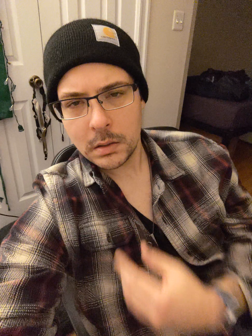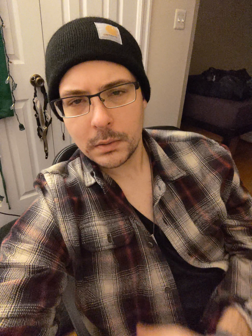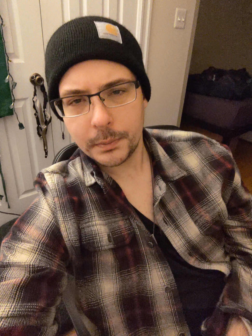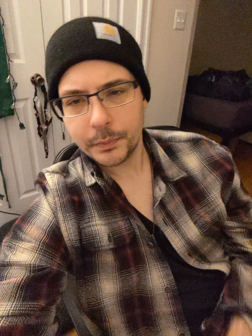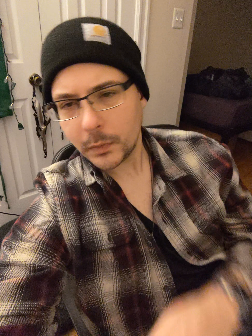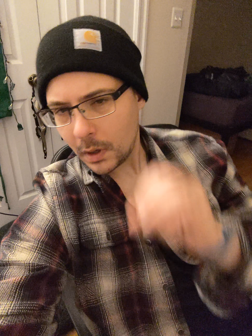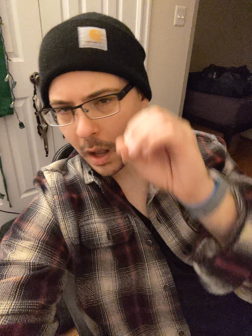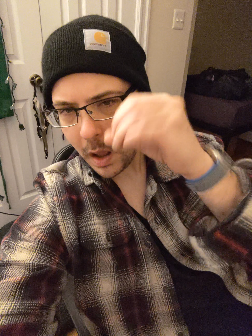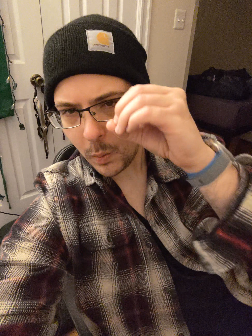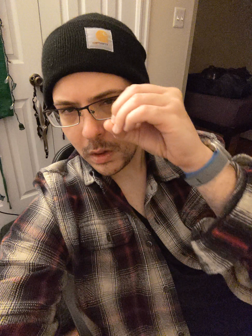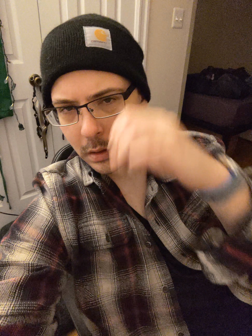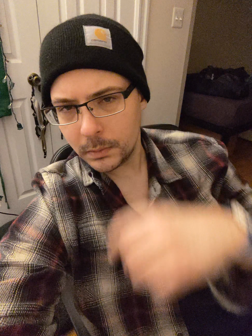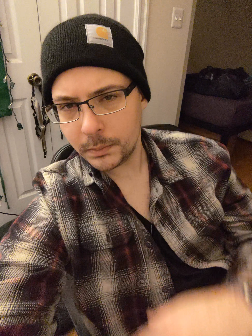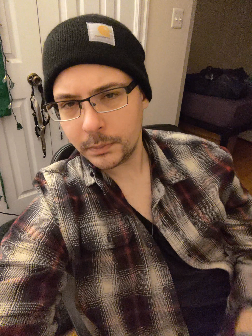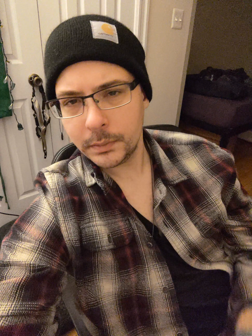owl